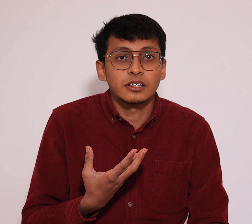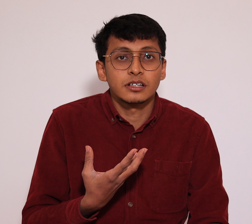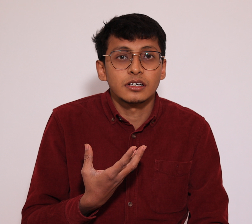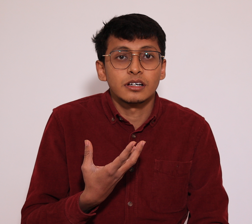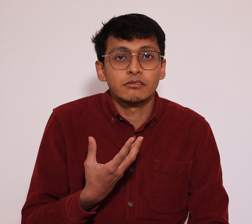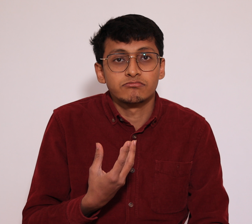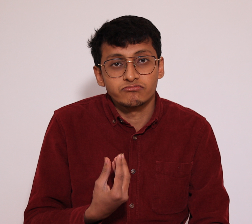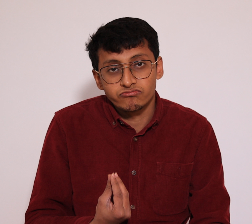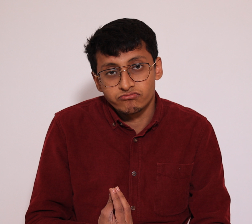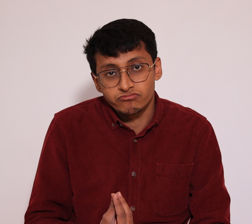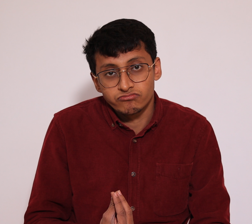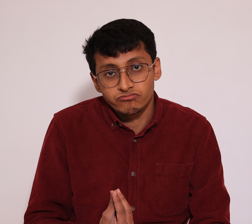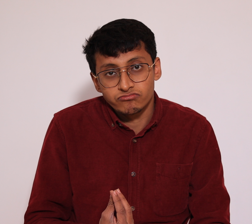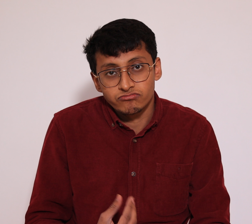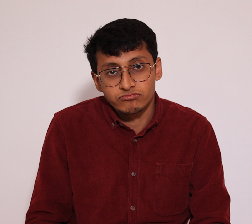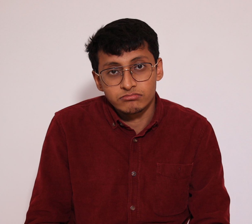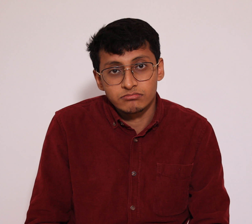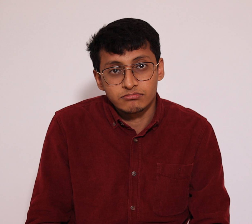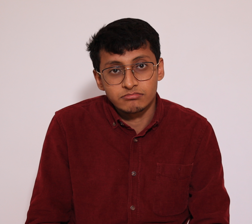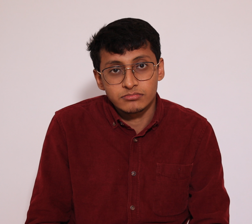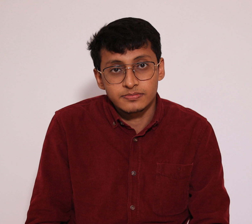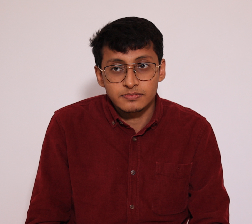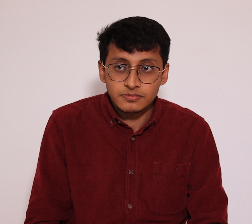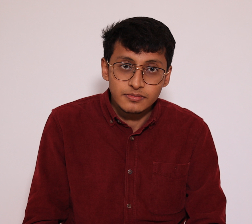sad